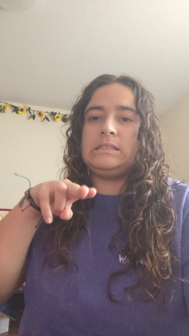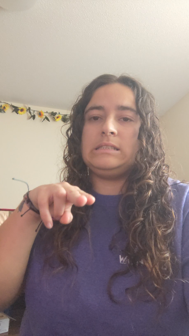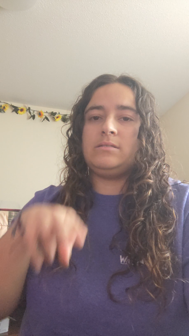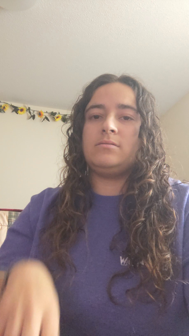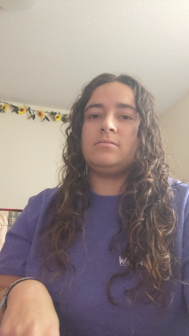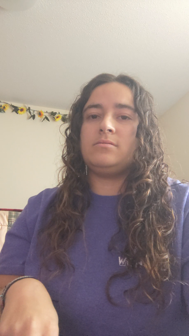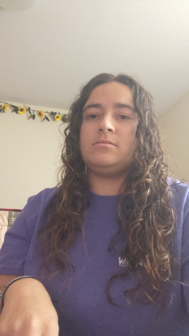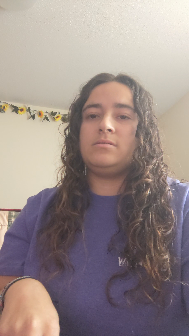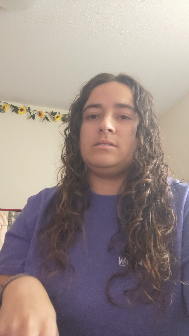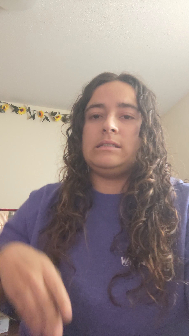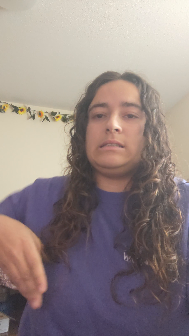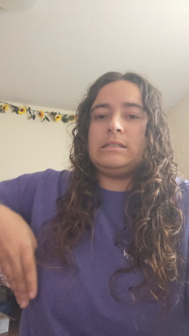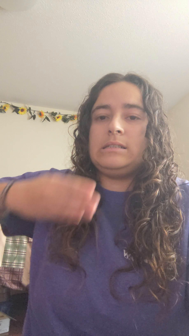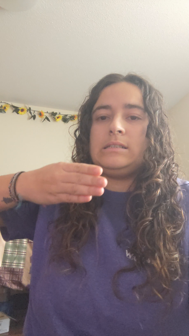kick